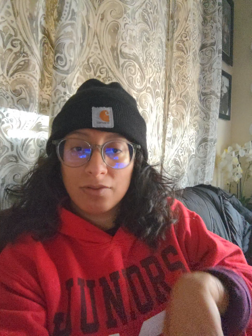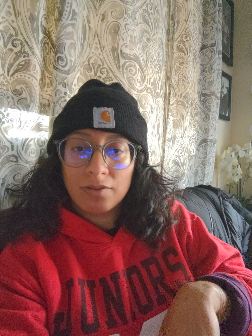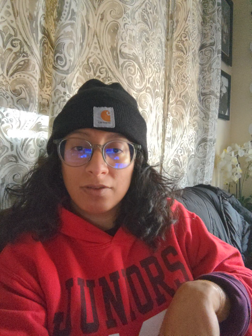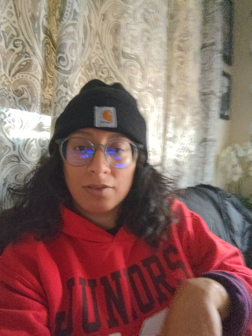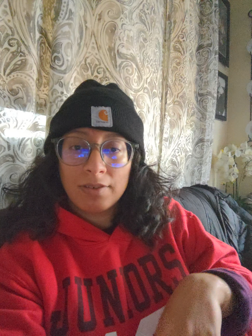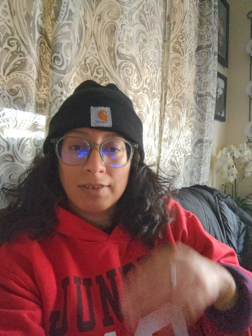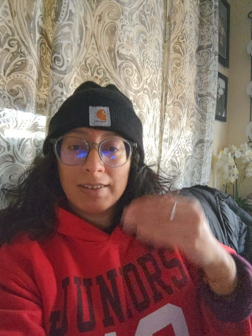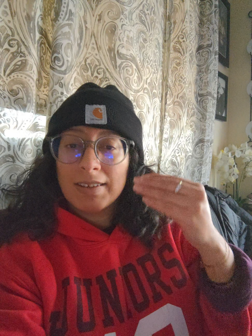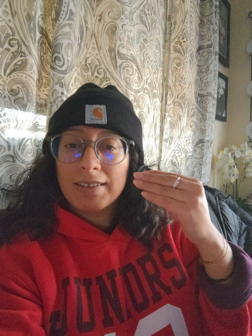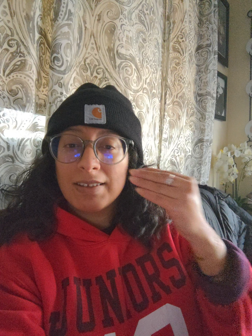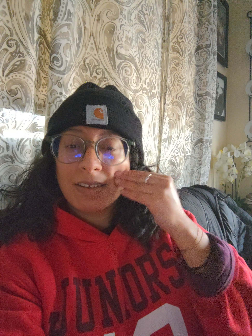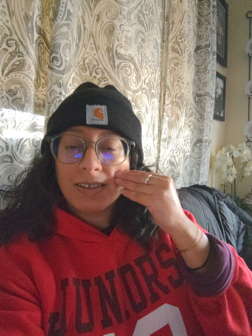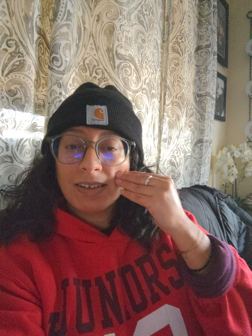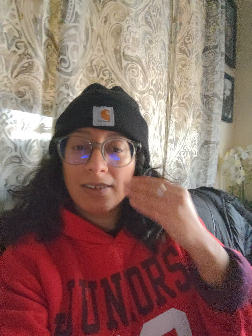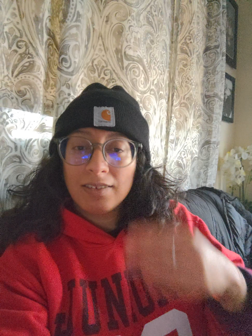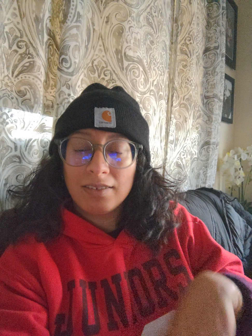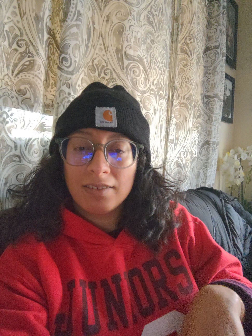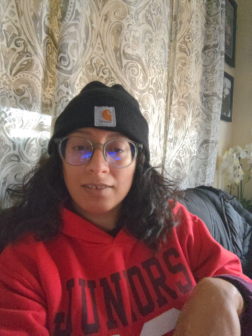kiss